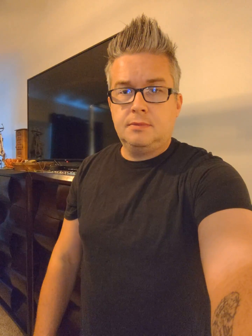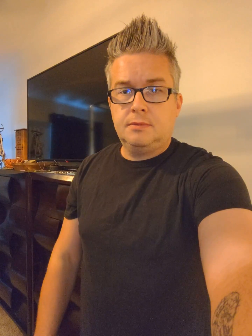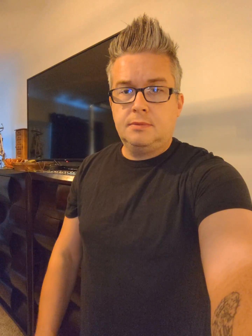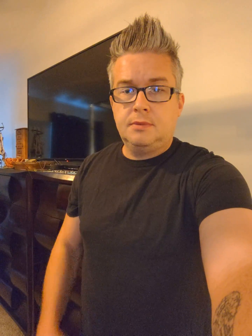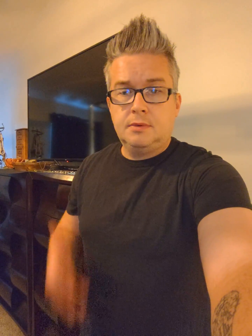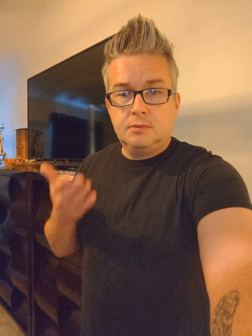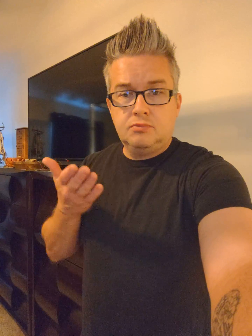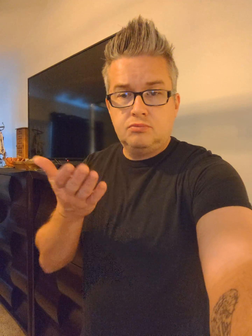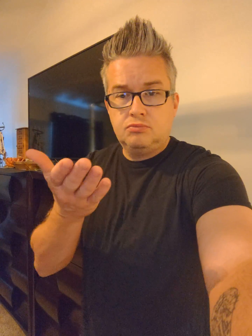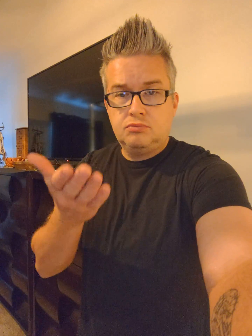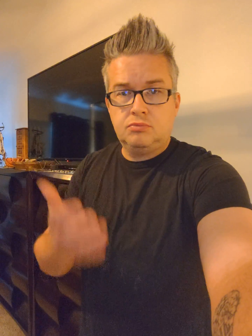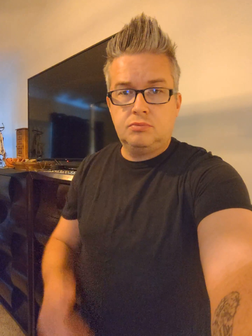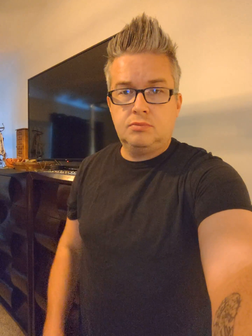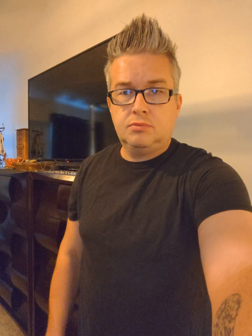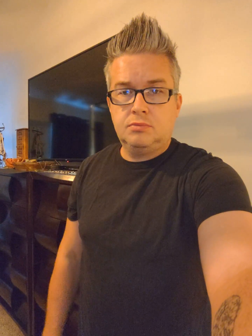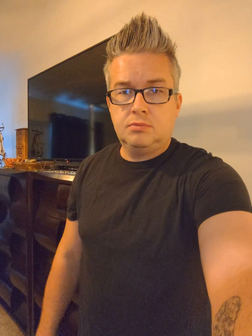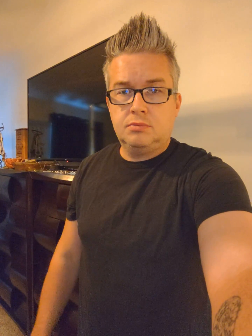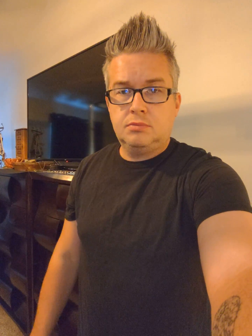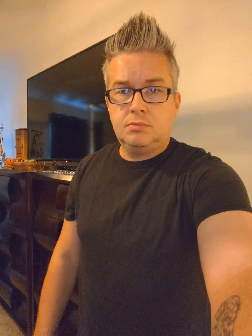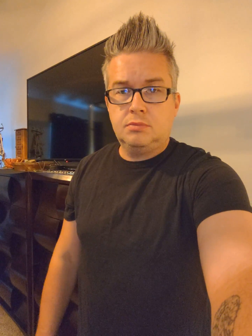oven